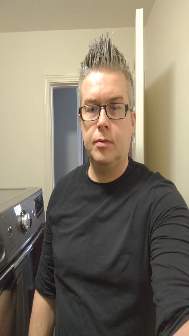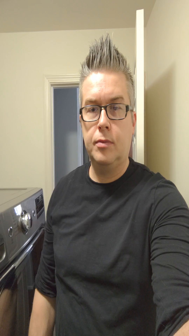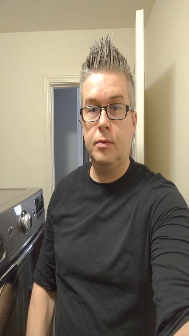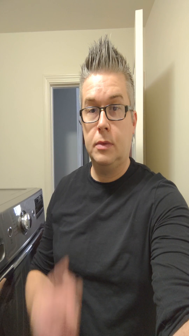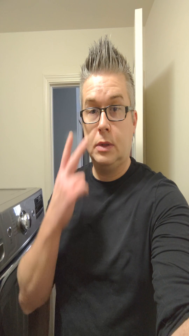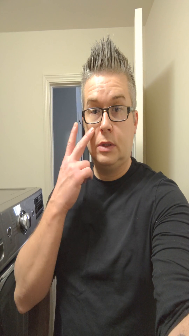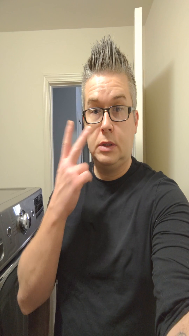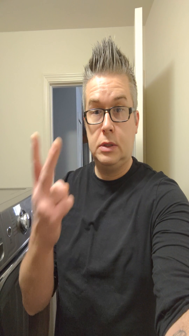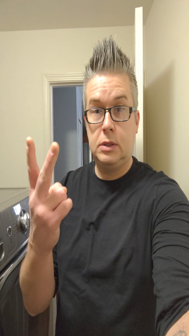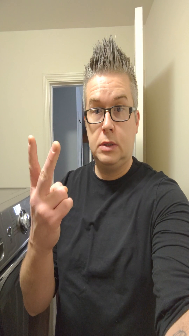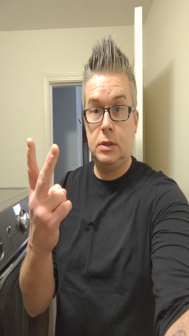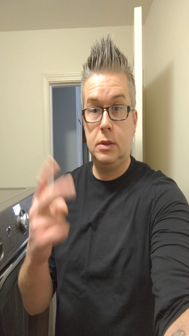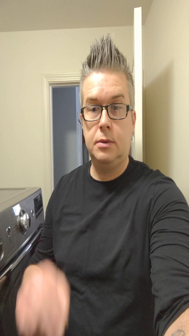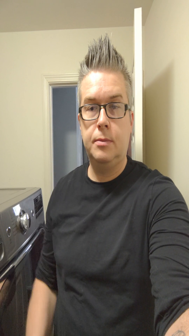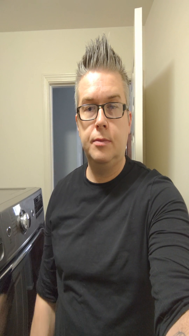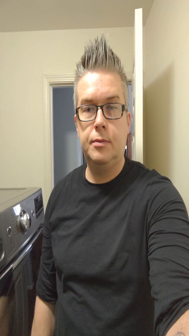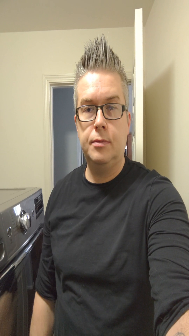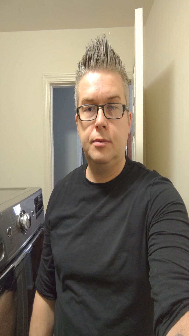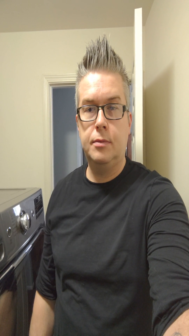see